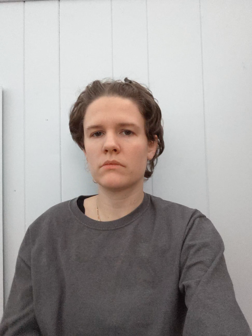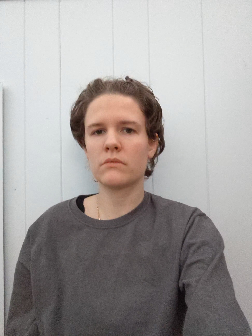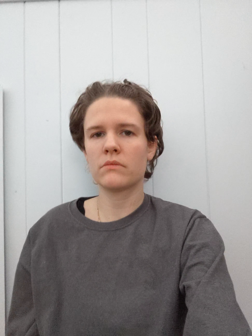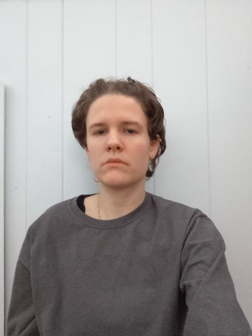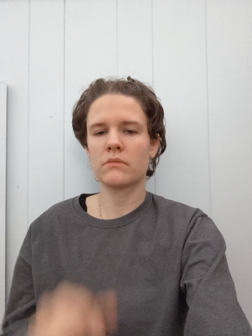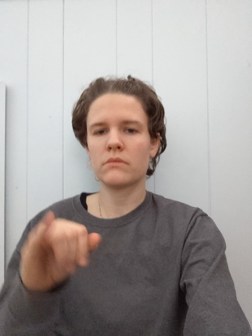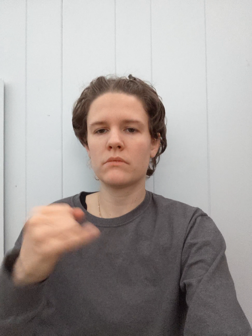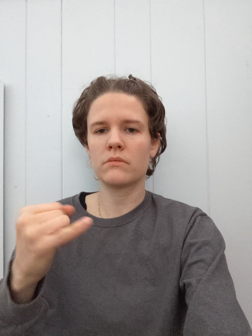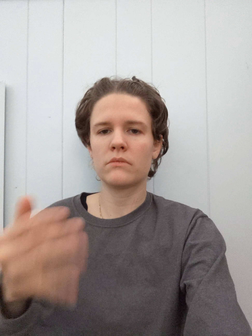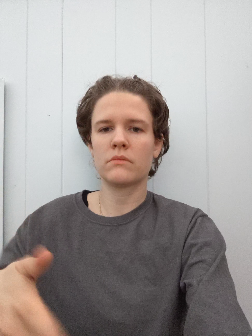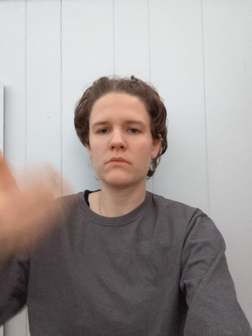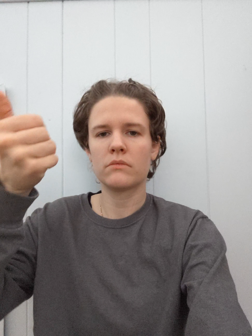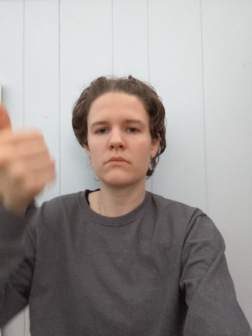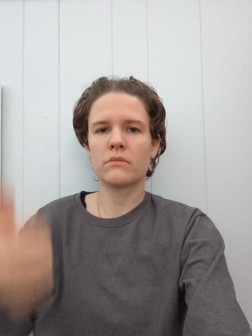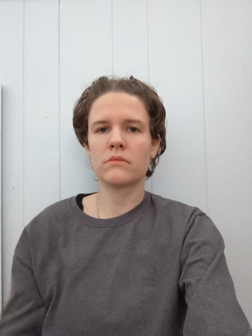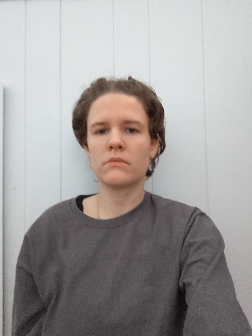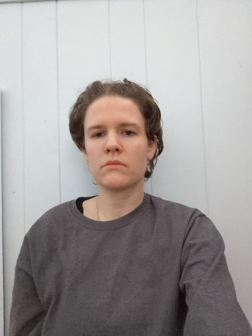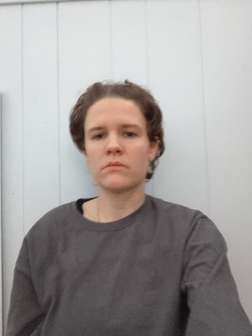jeans